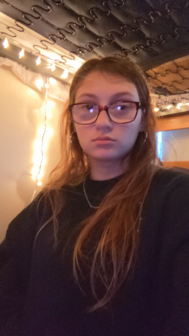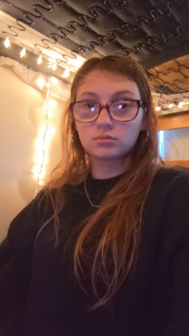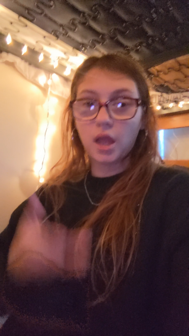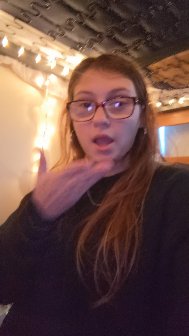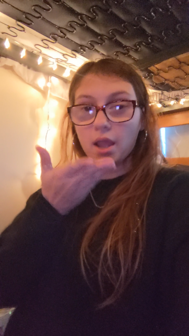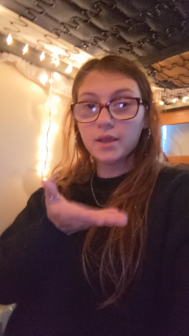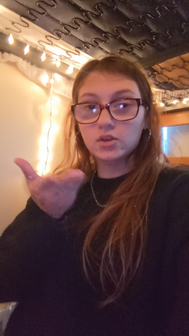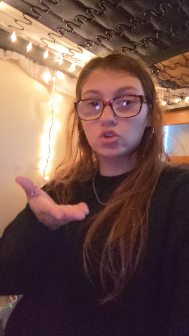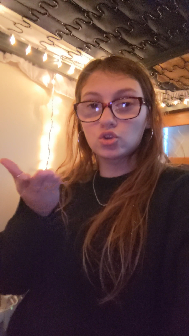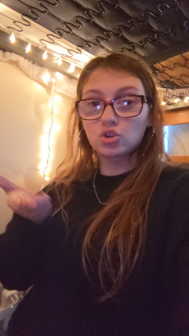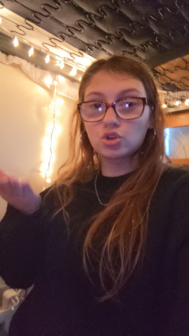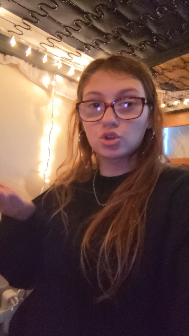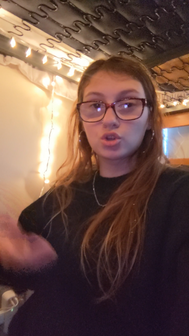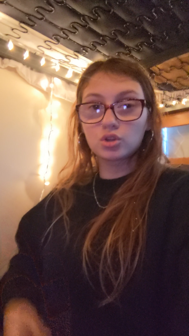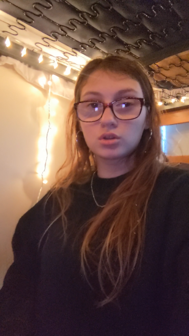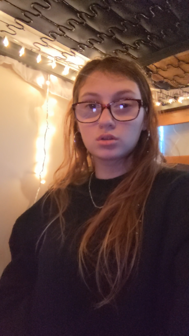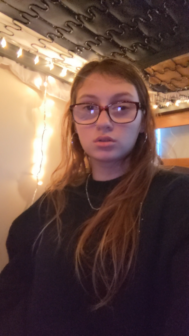carry